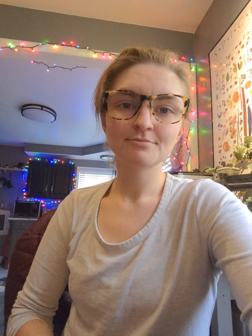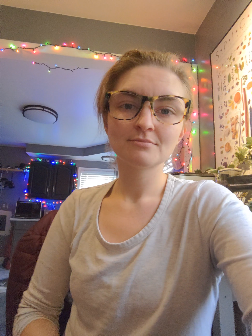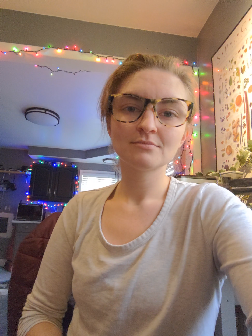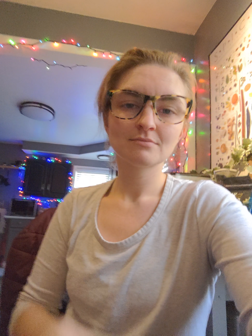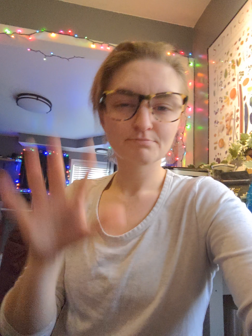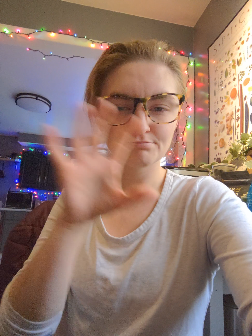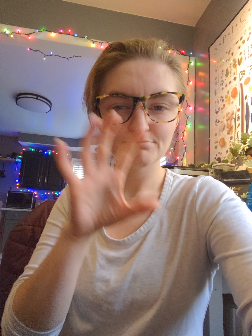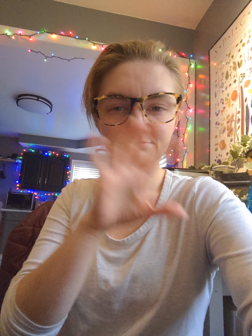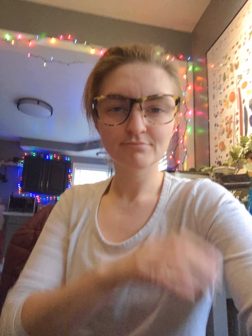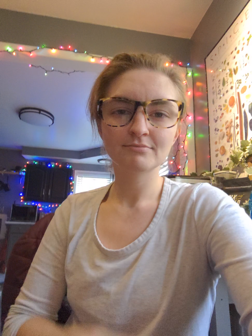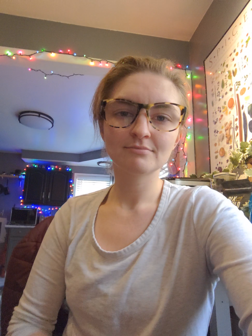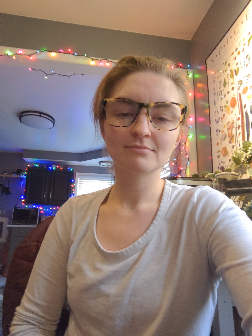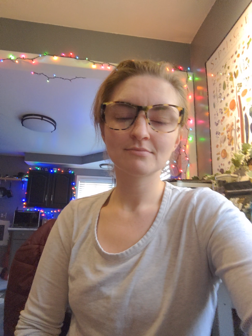cloud